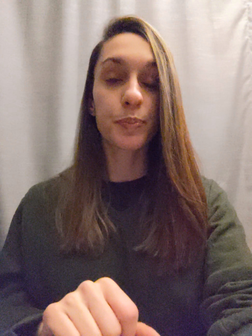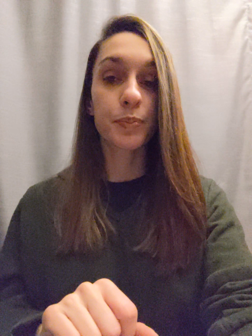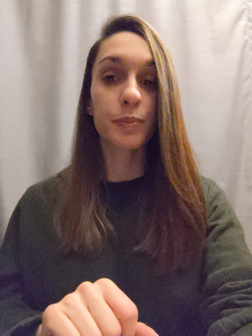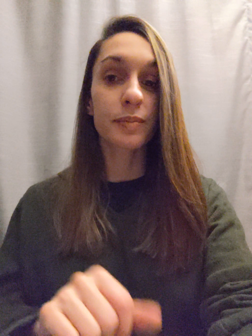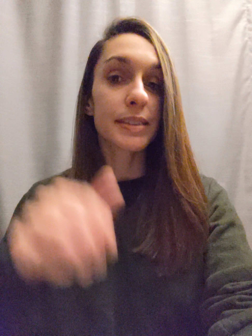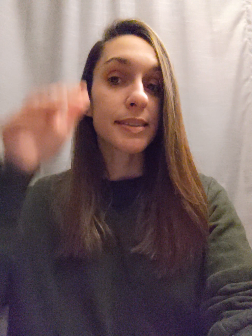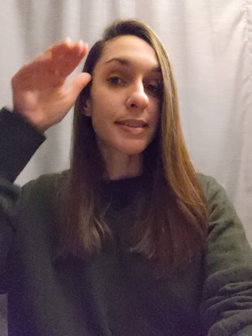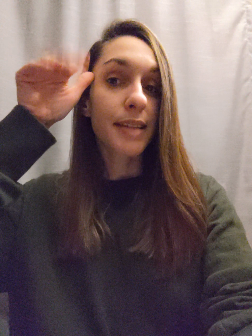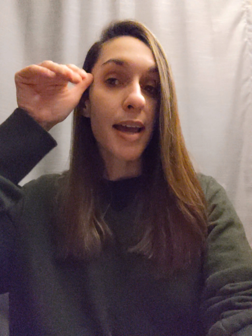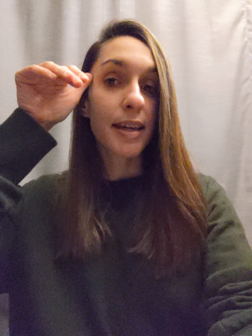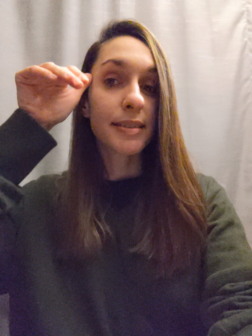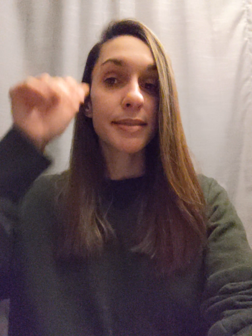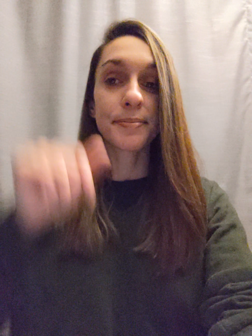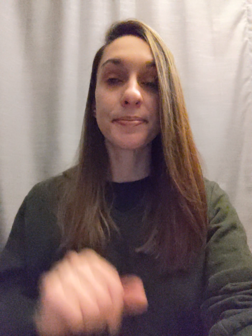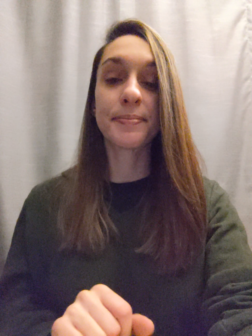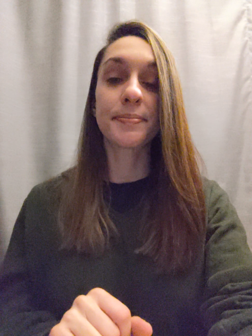donkey